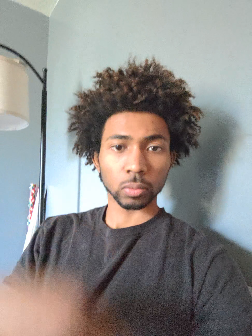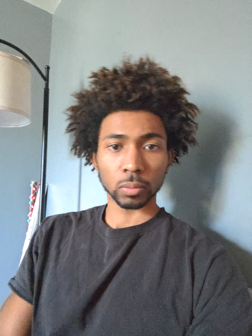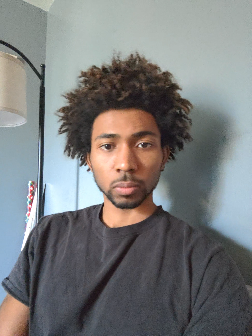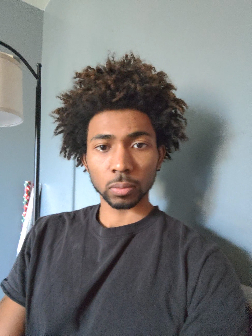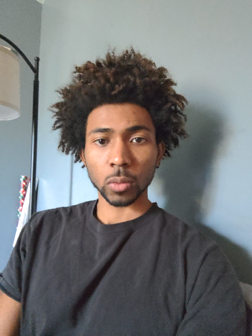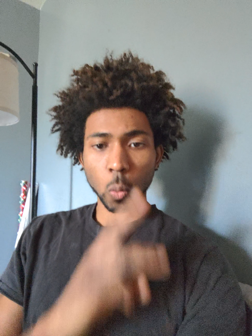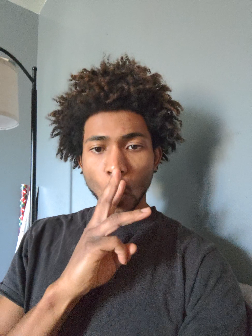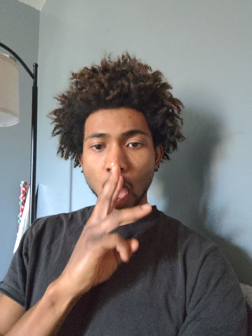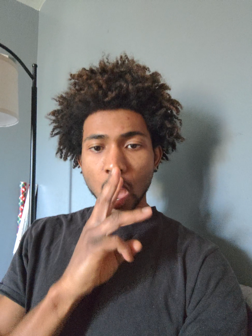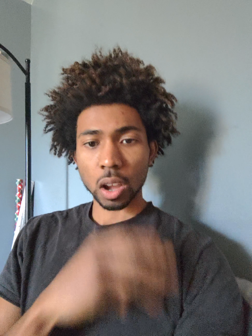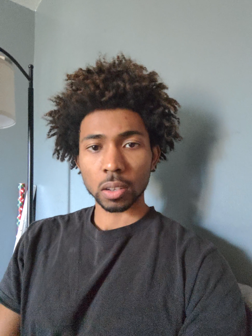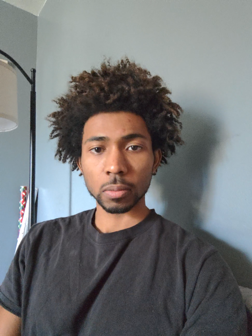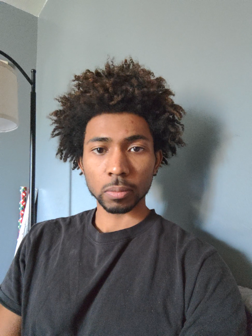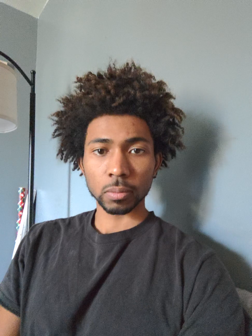water